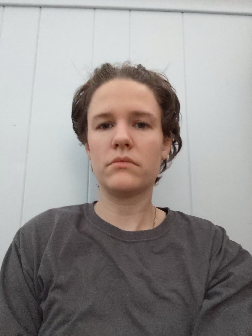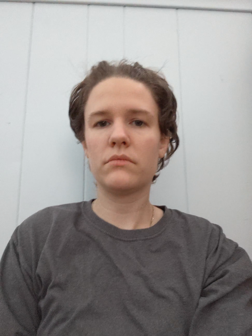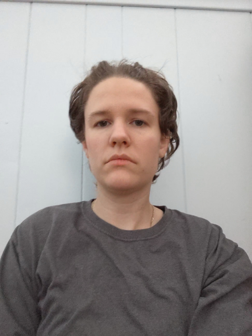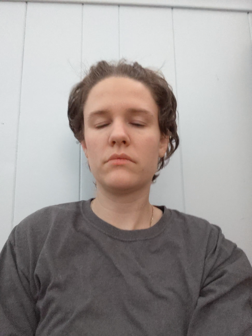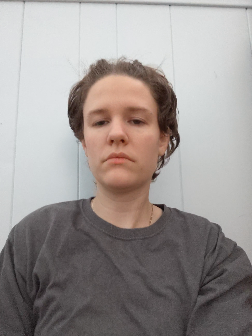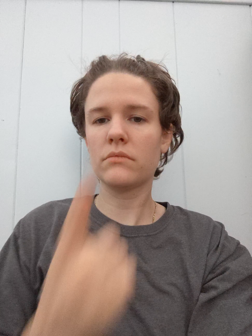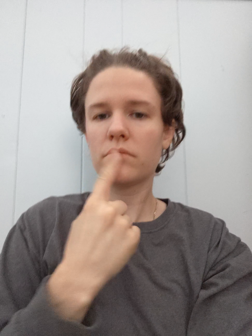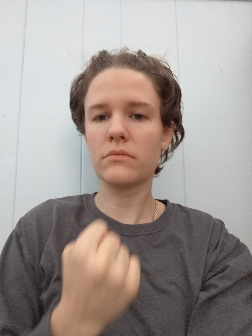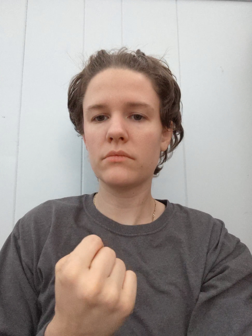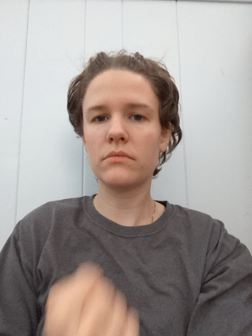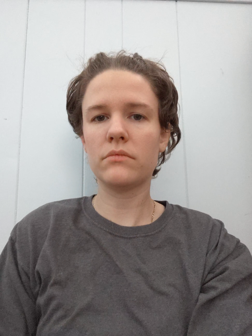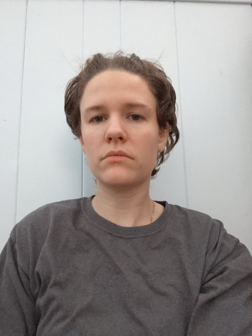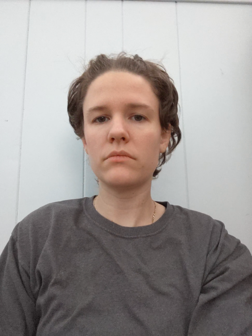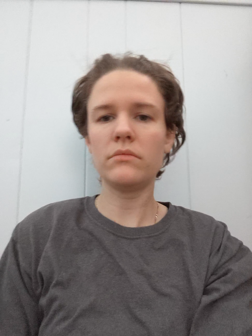red